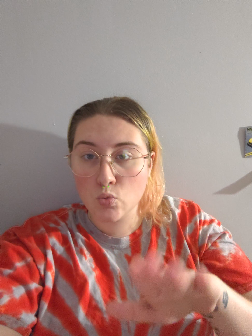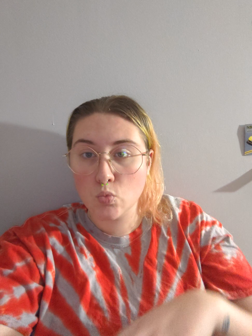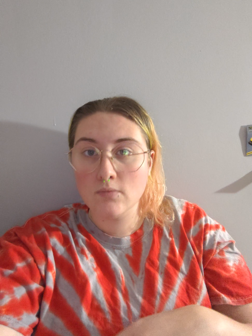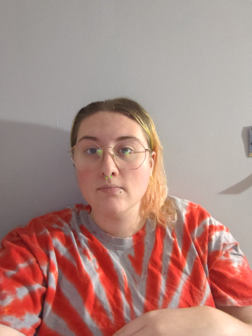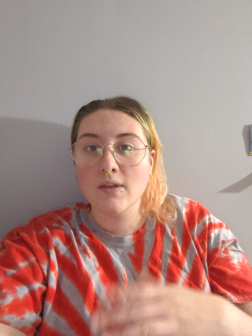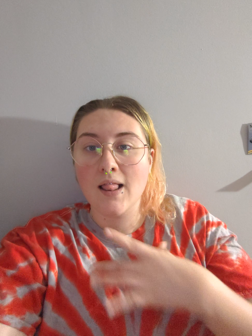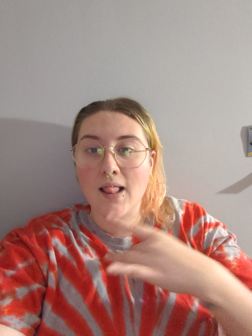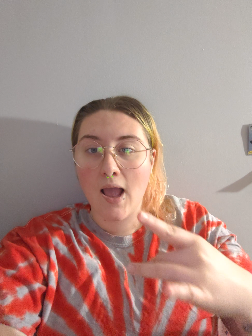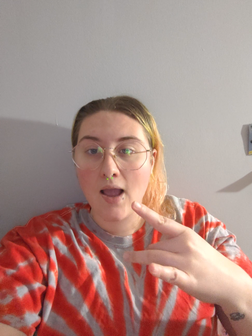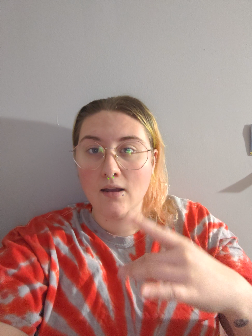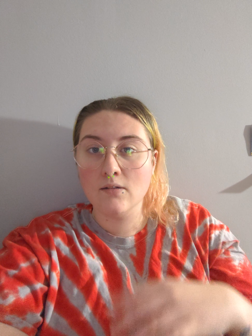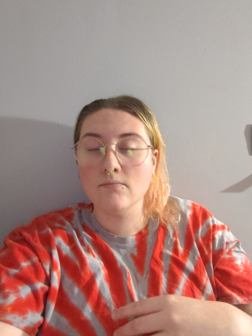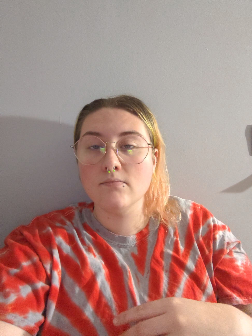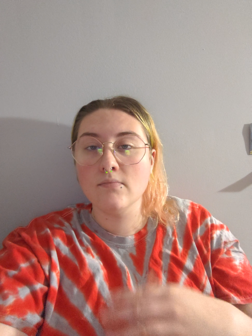like